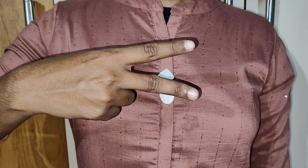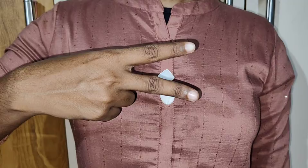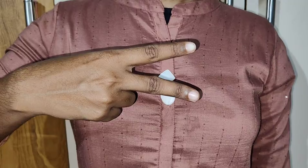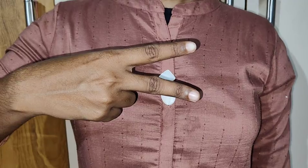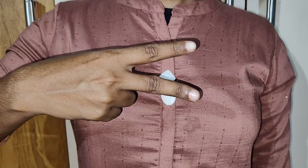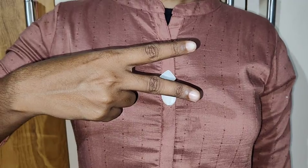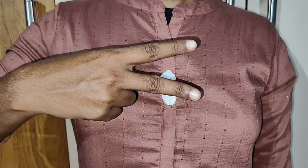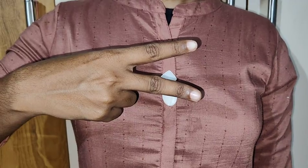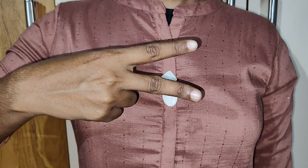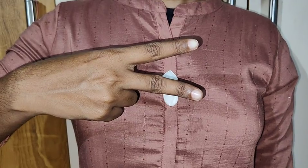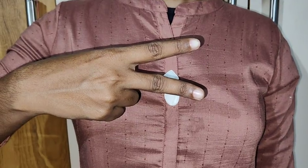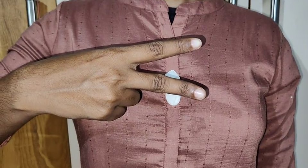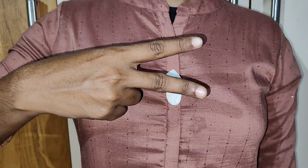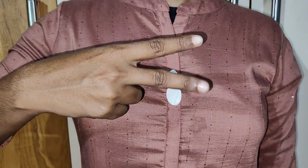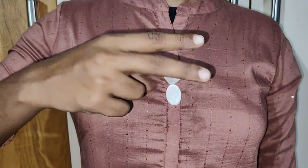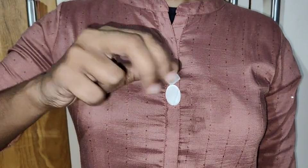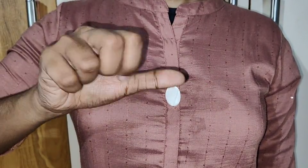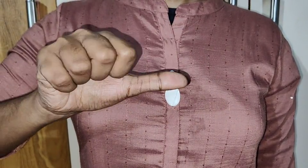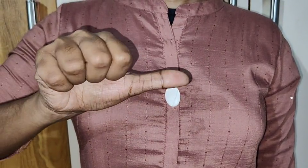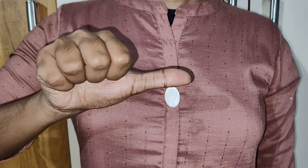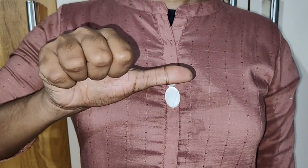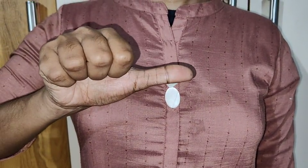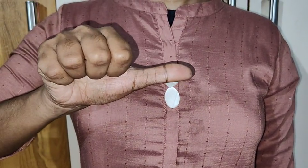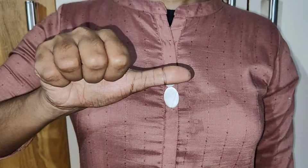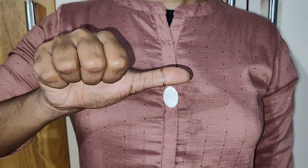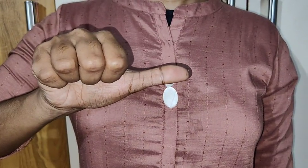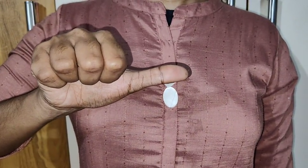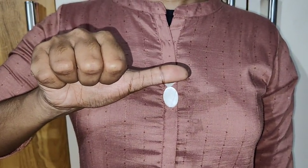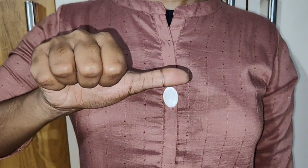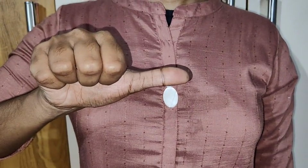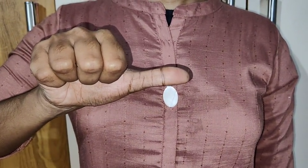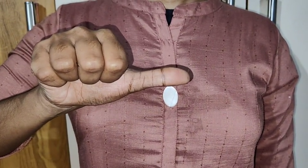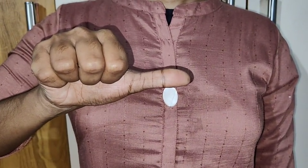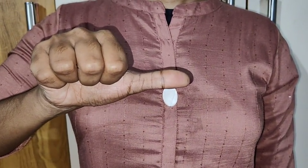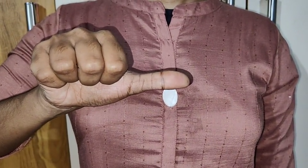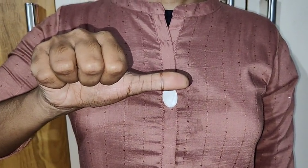ഐ